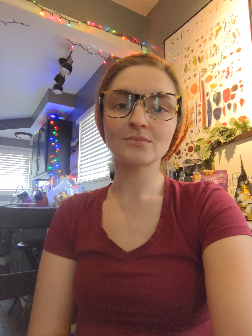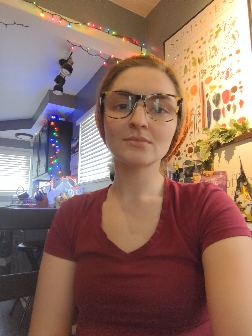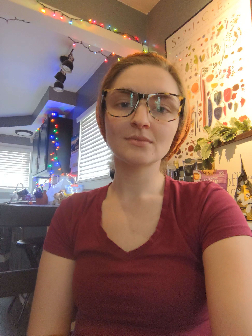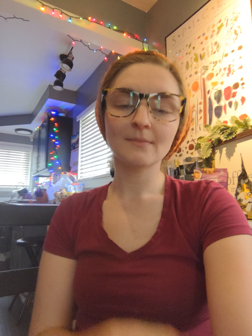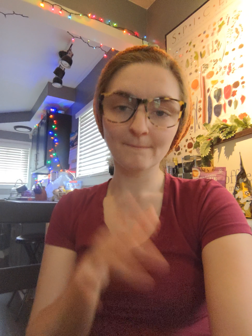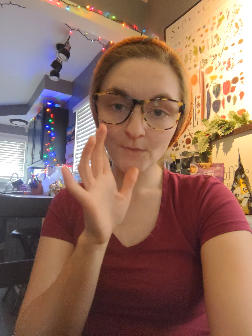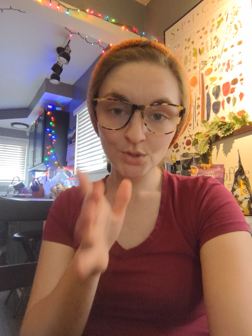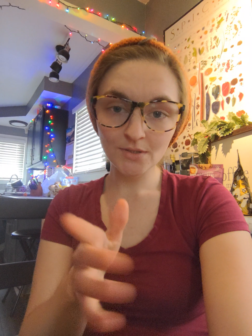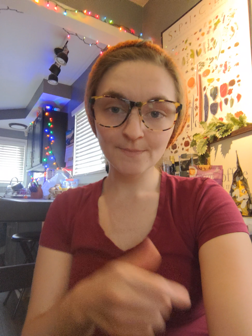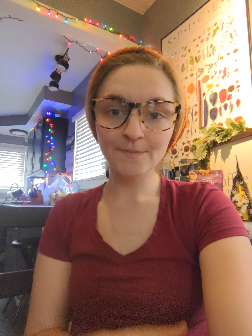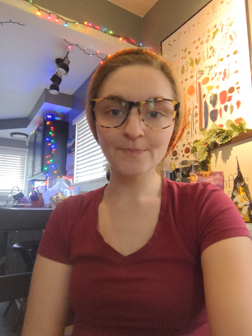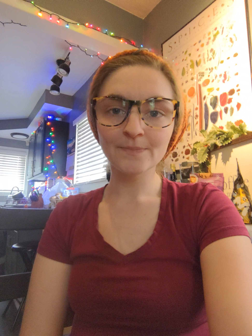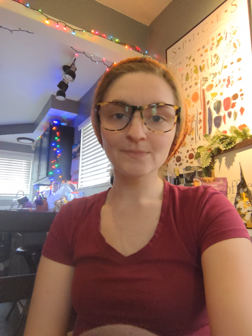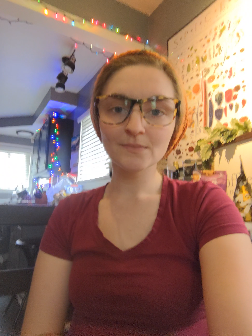grandma